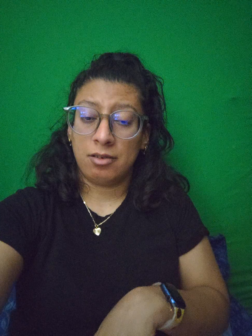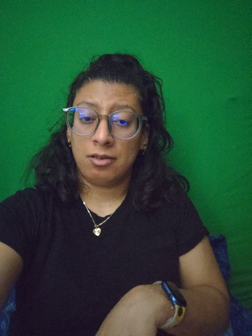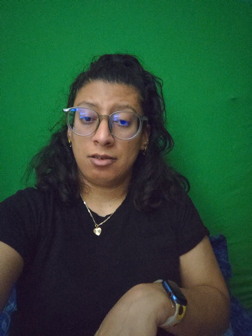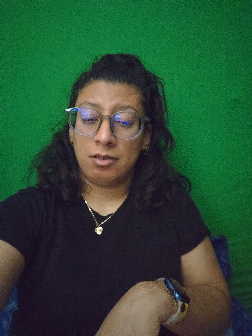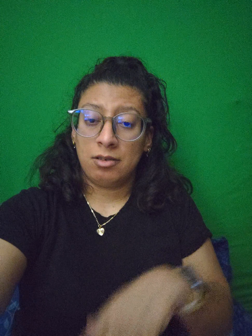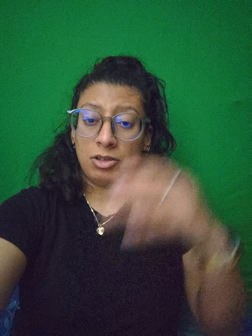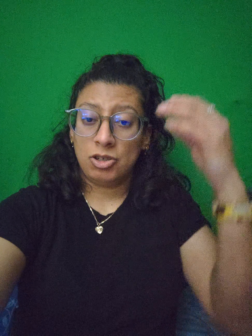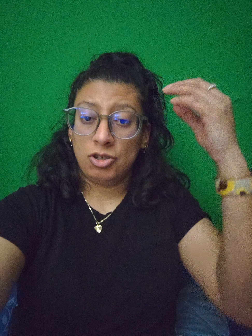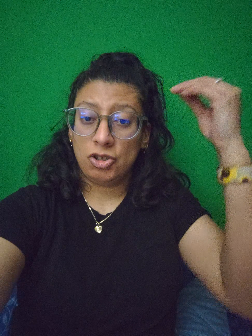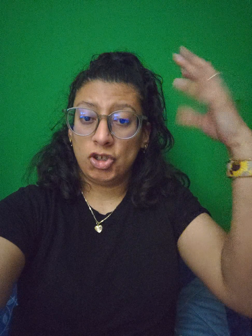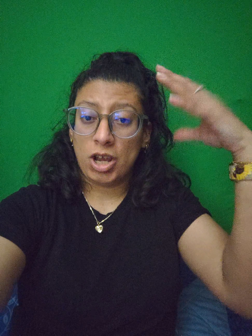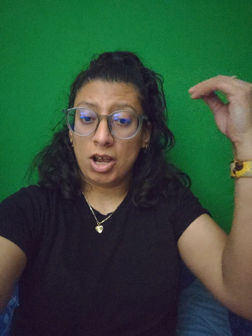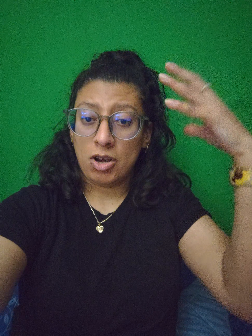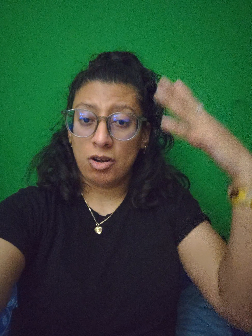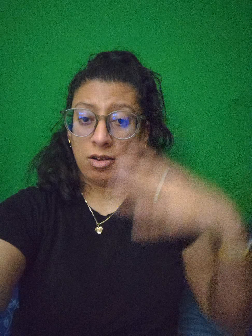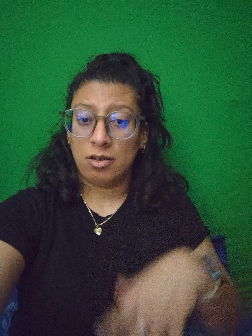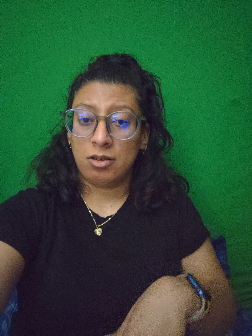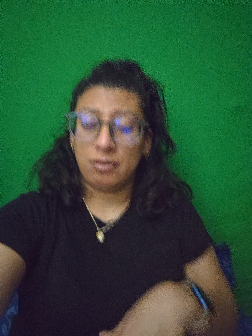shower